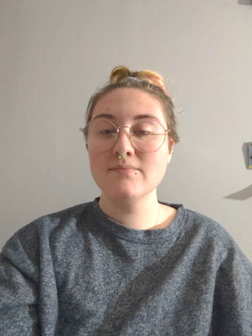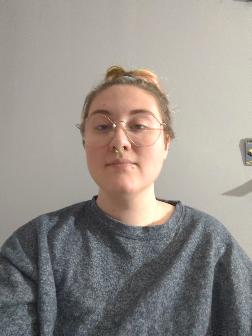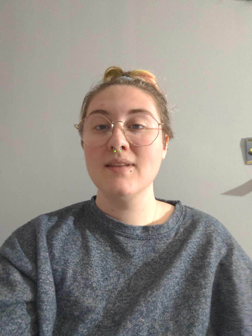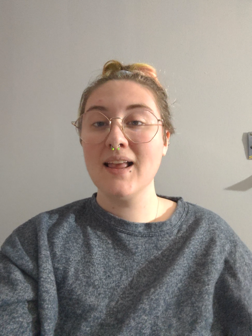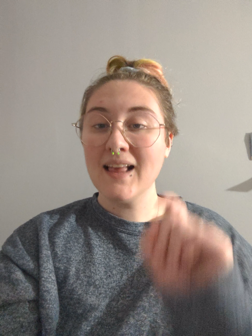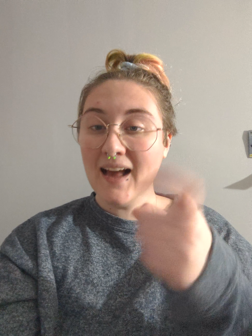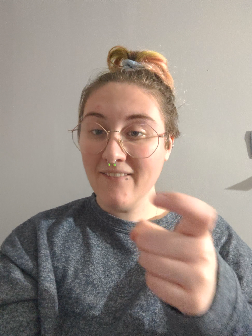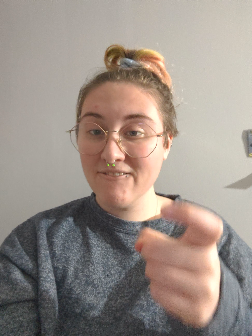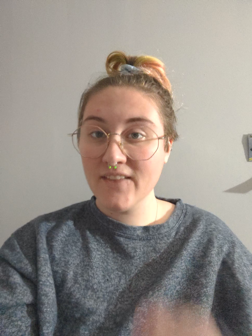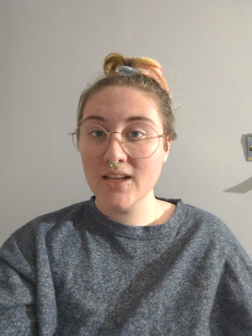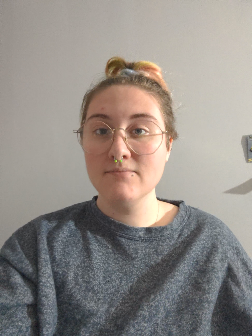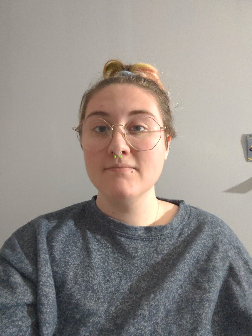gift